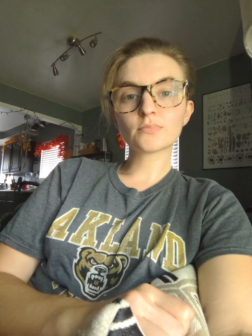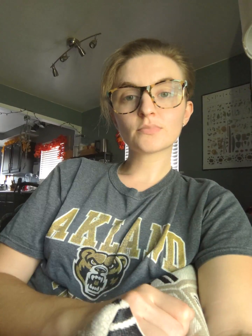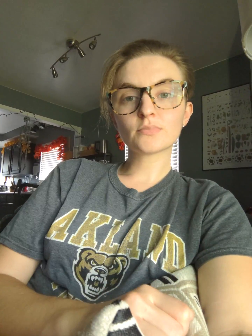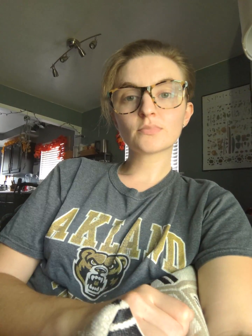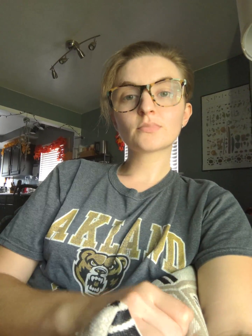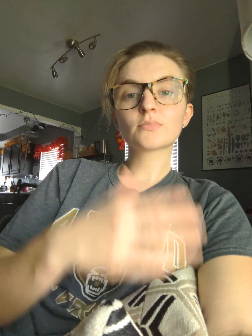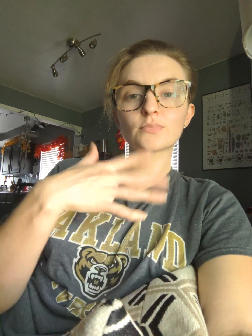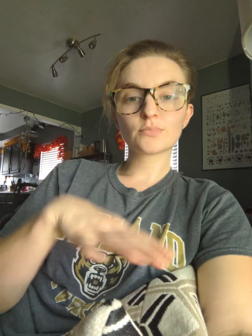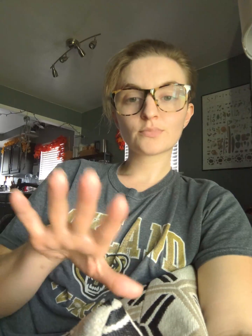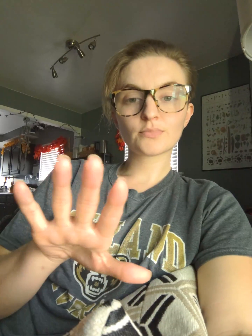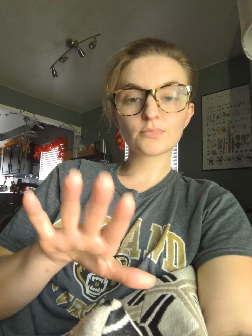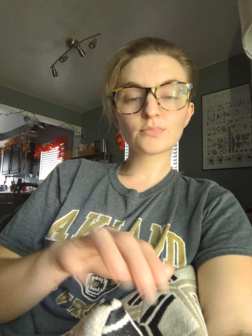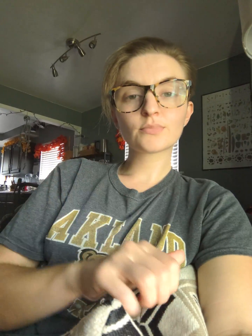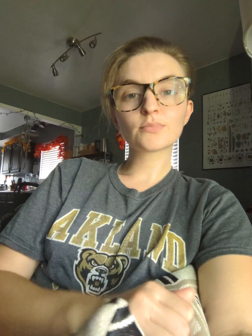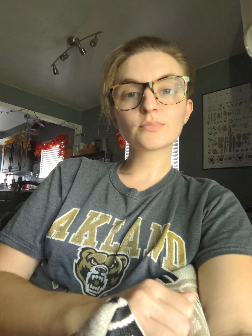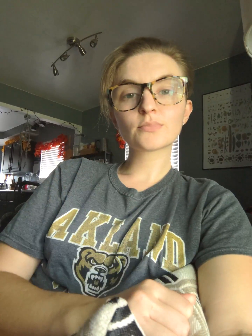dress